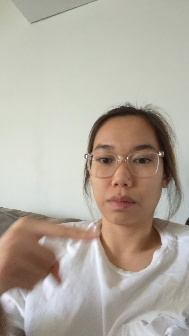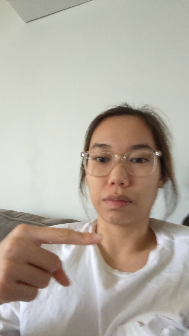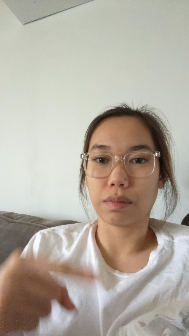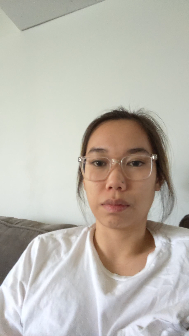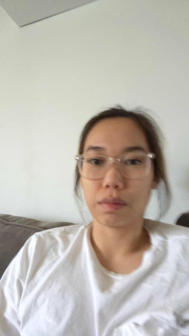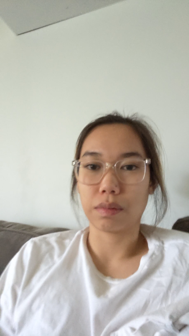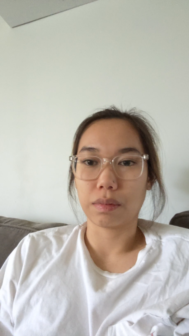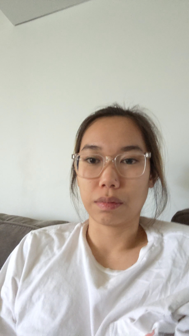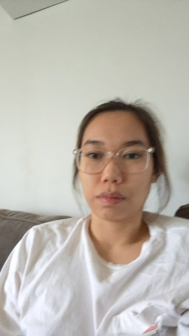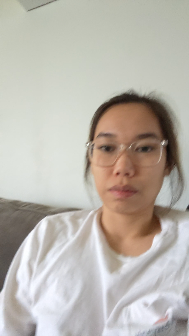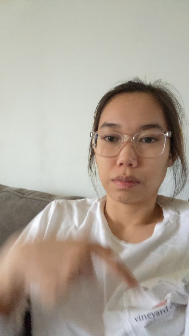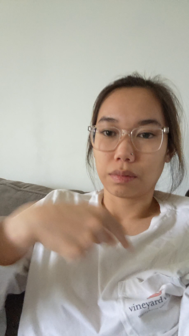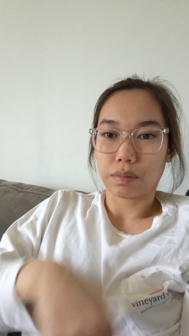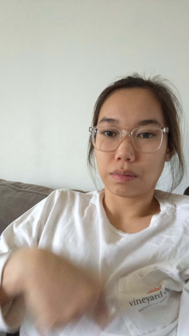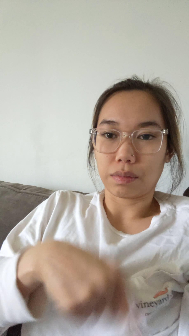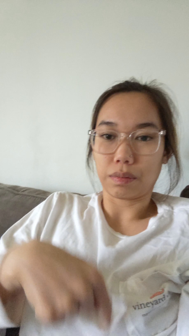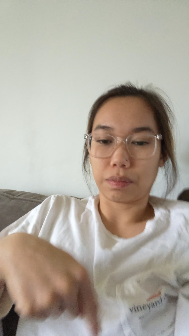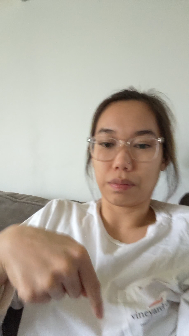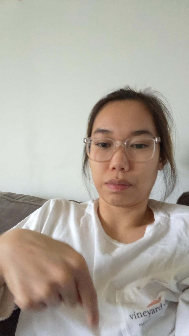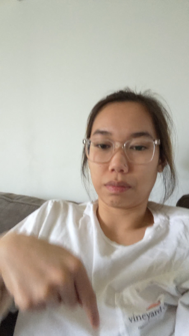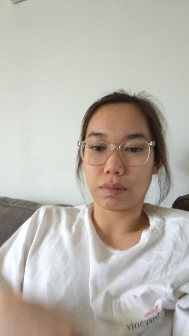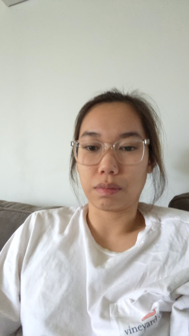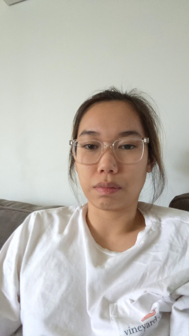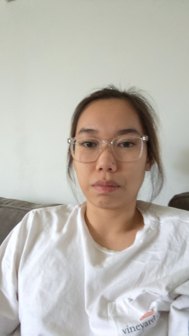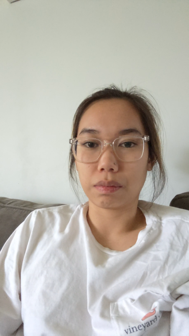belly button